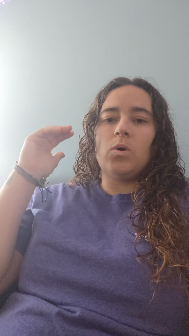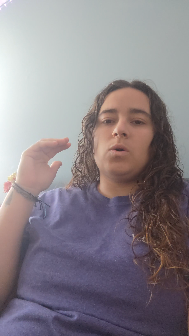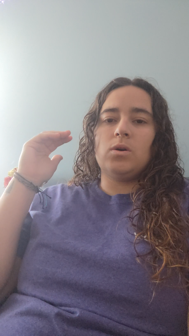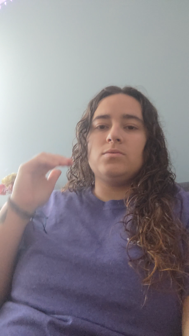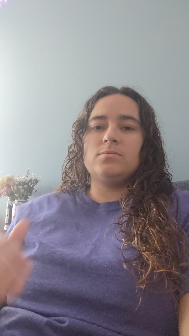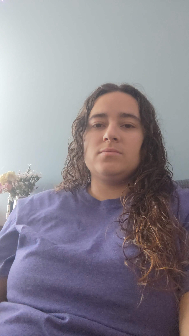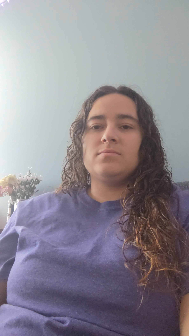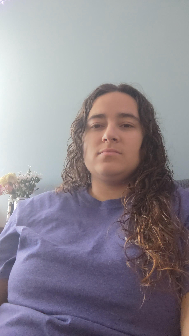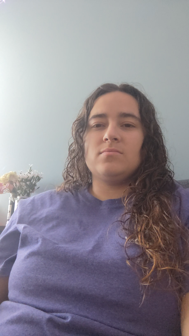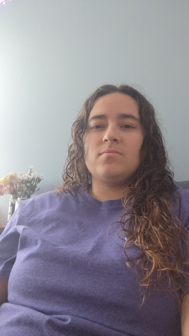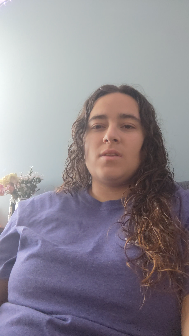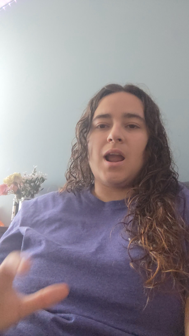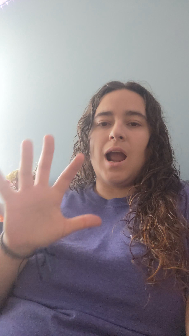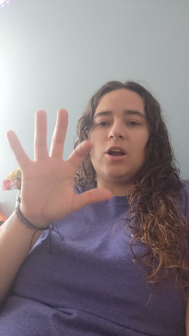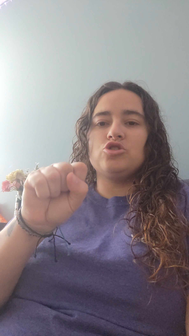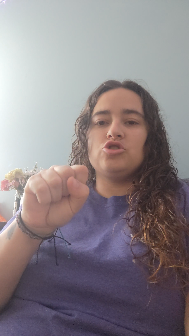catch